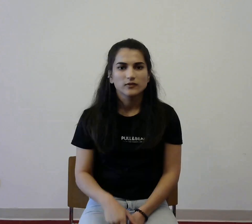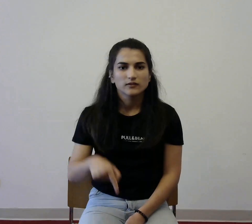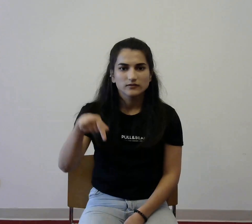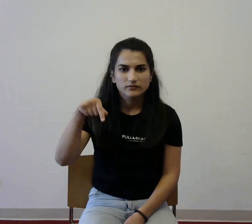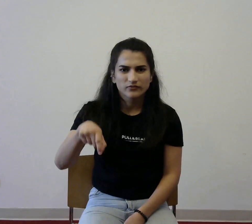bu